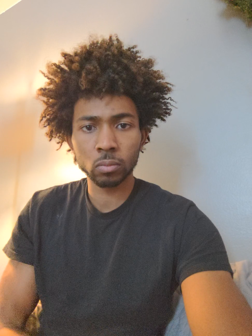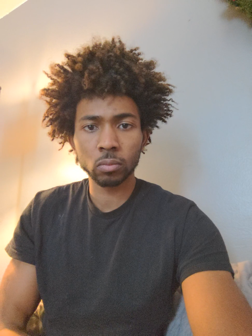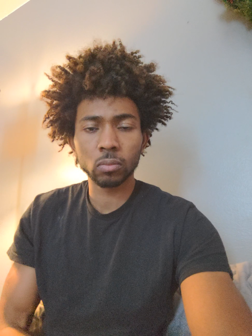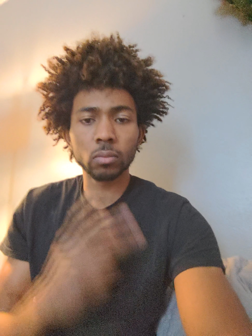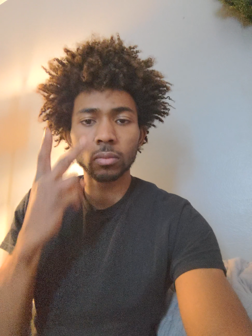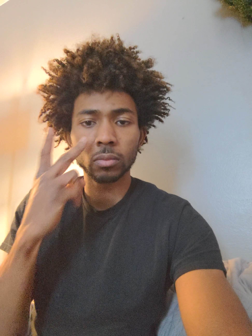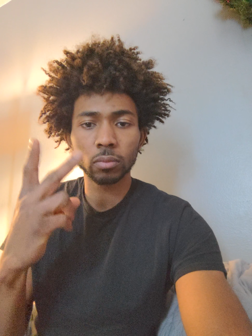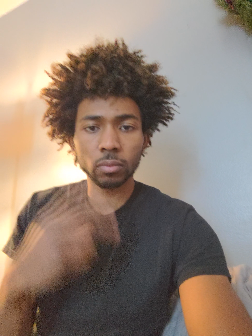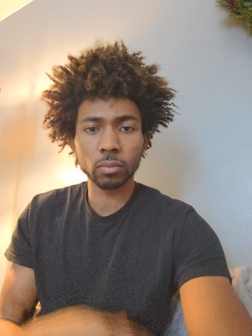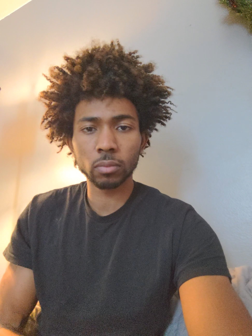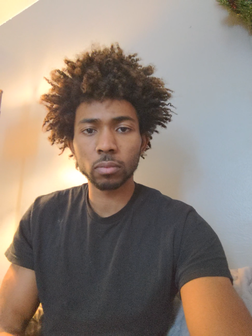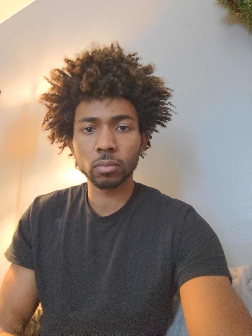see